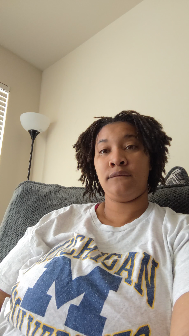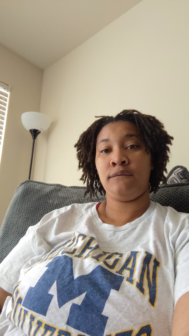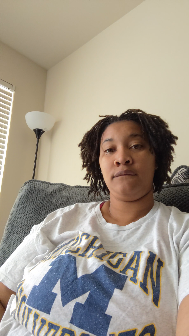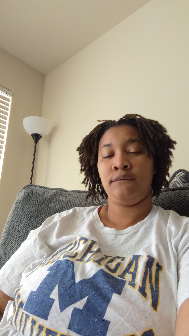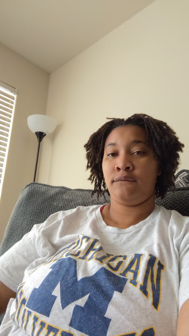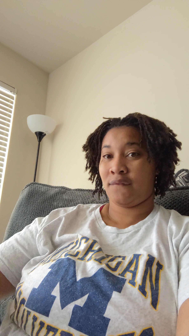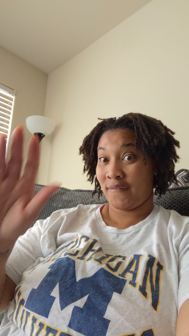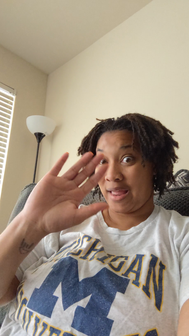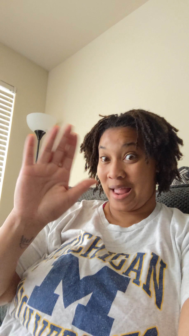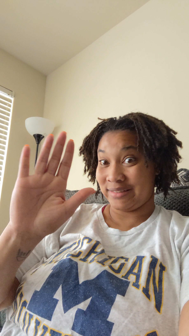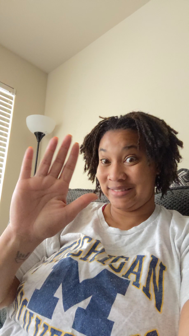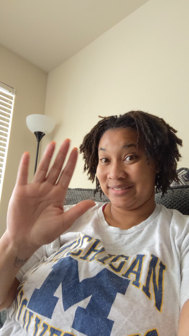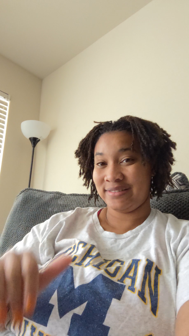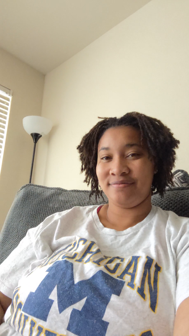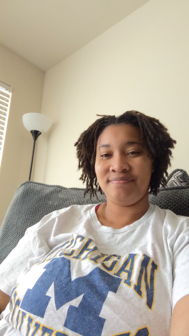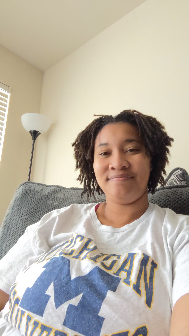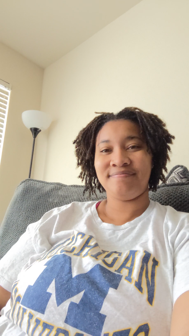hi